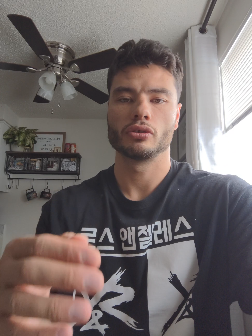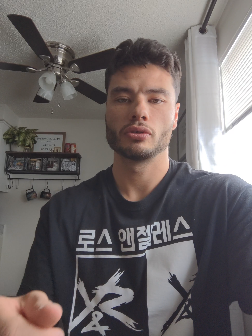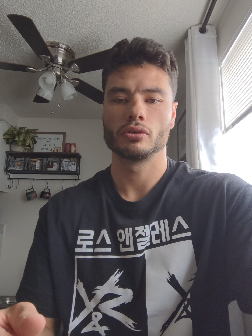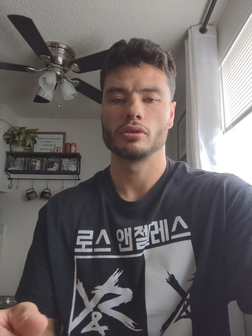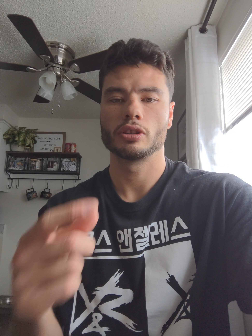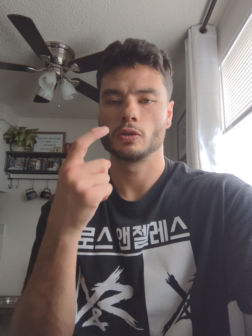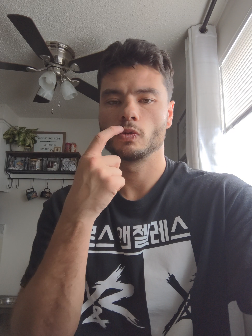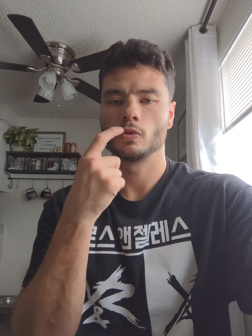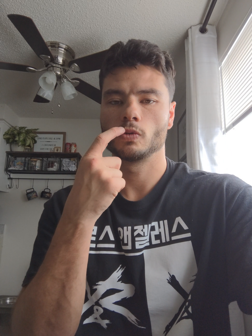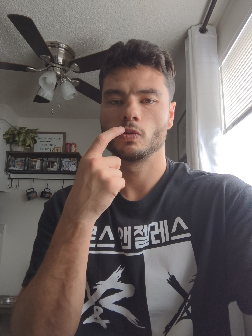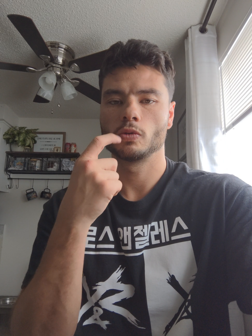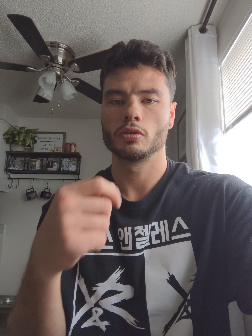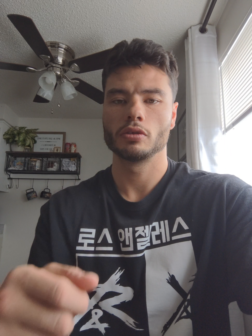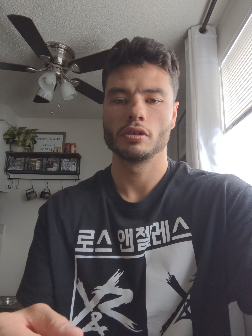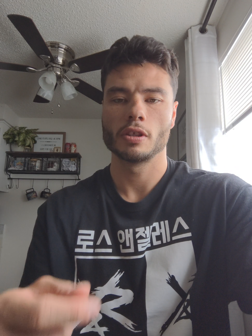tooth